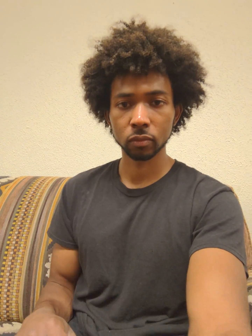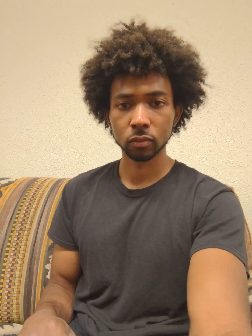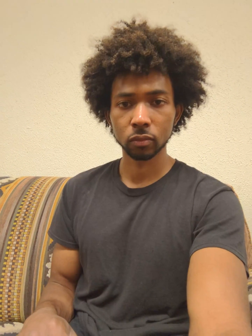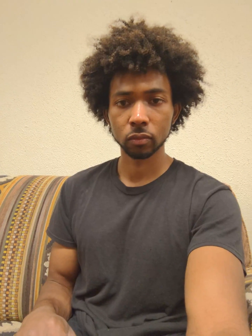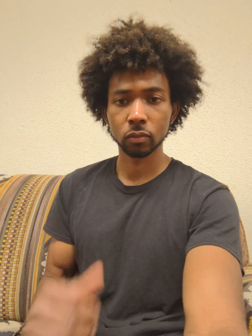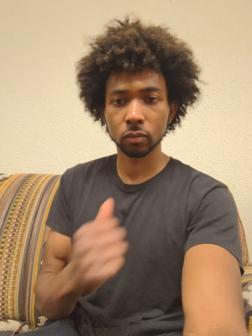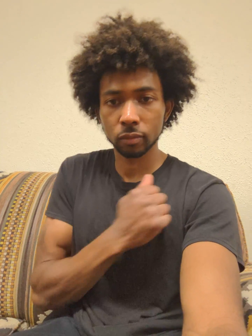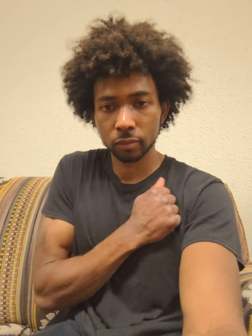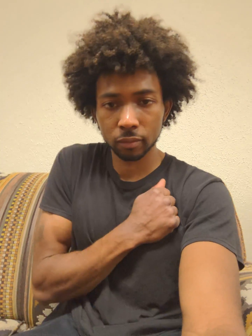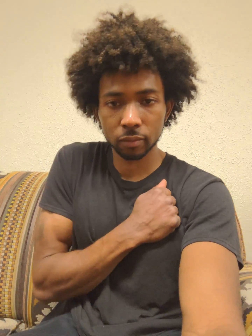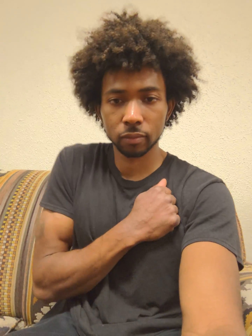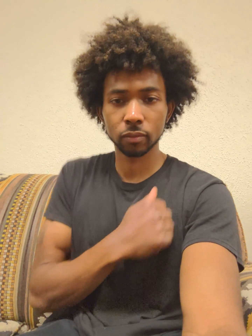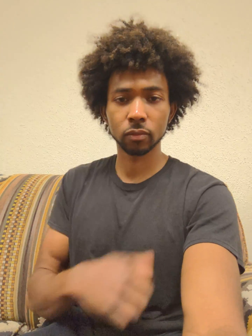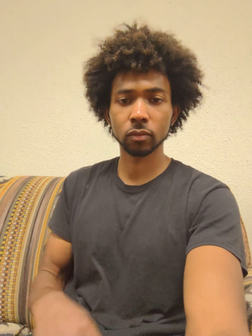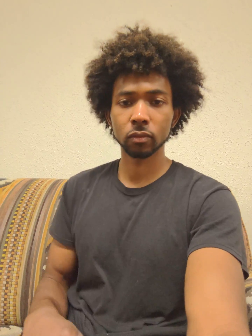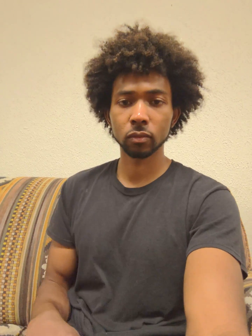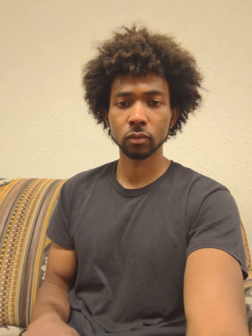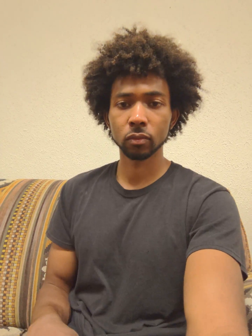hug